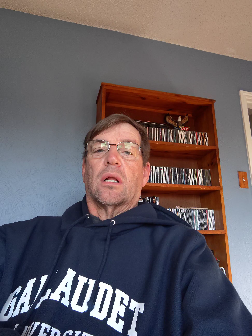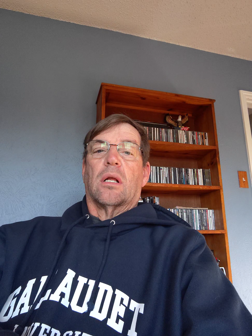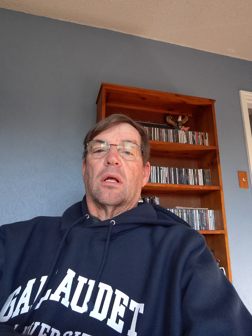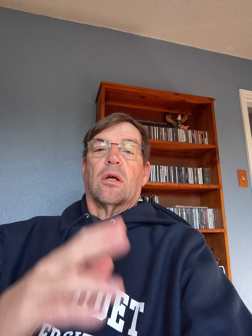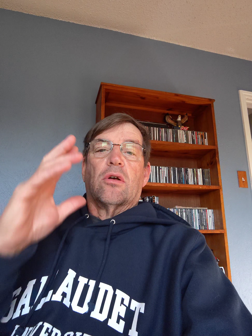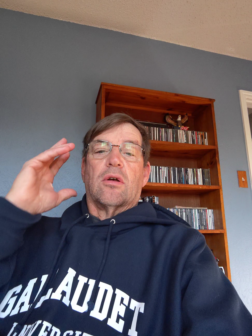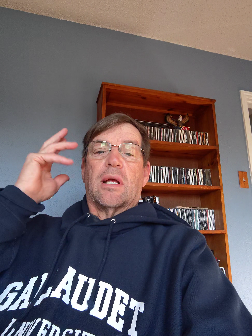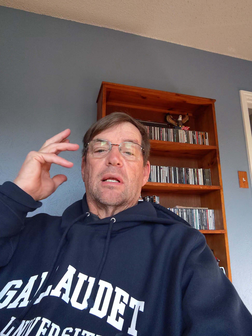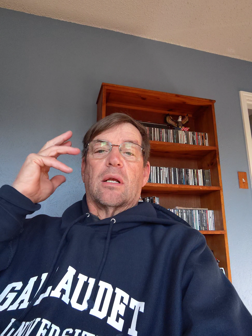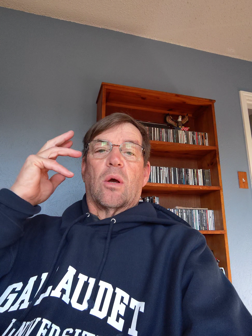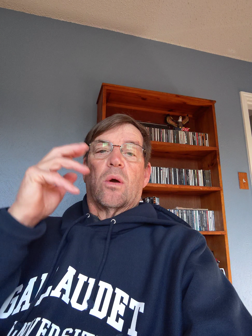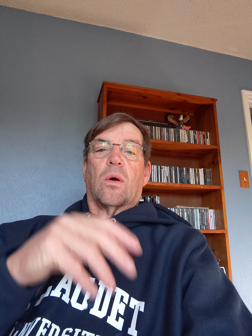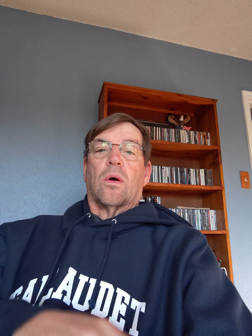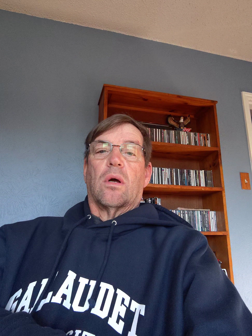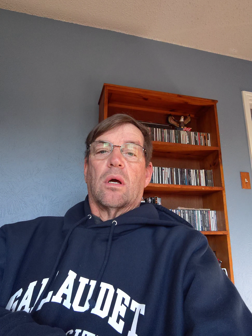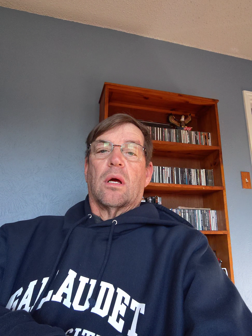radio